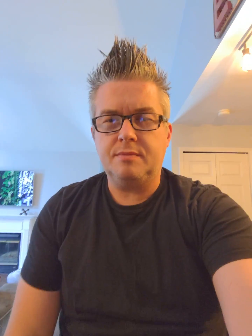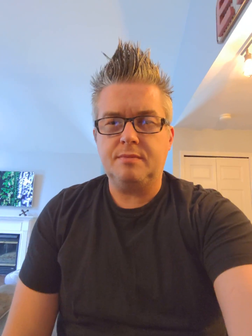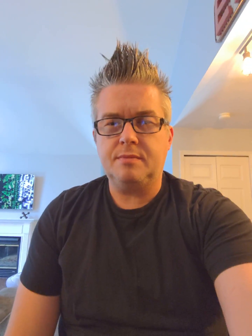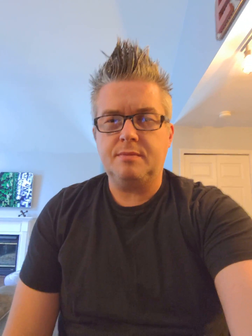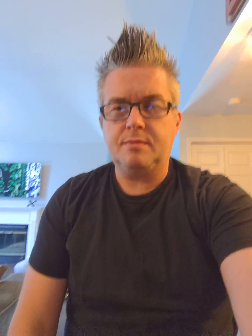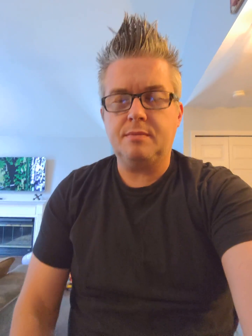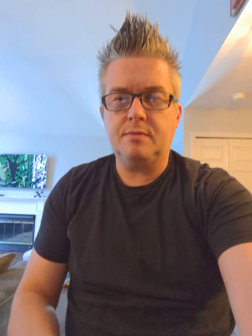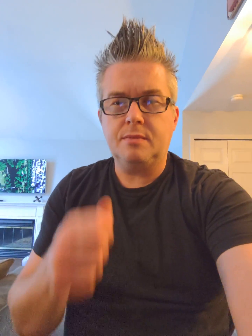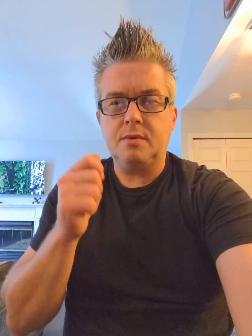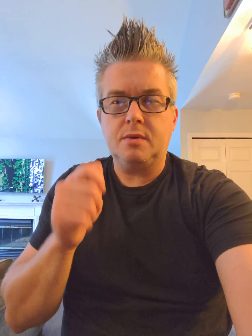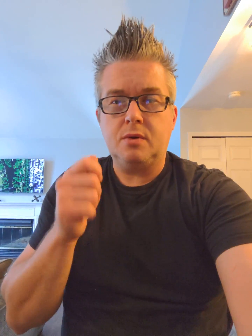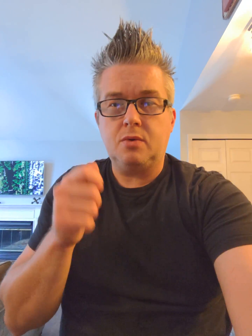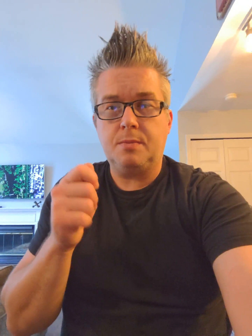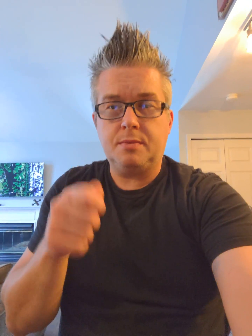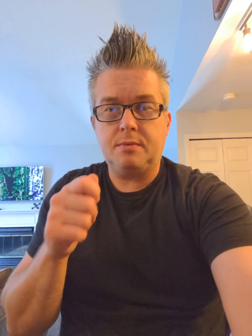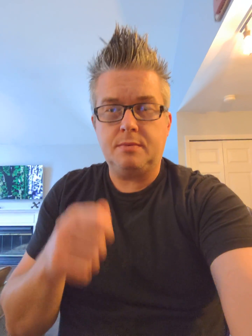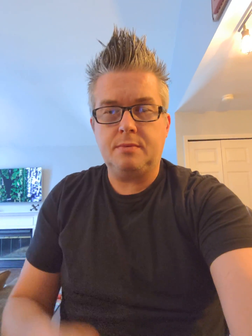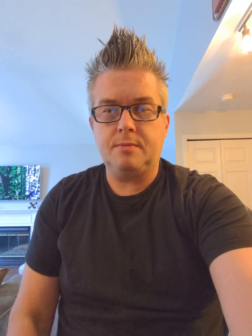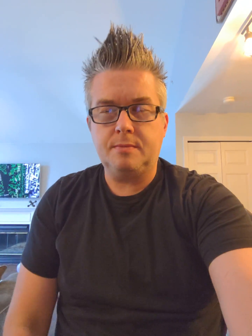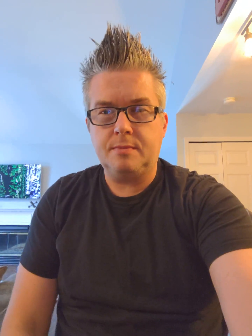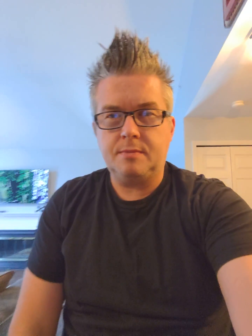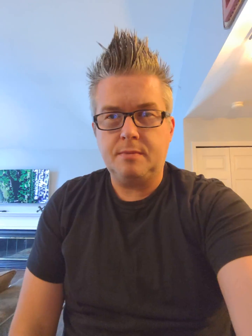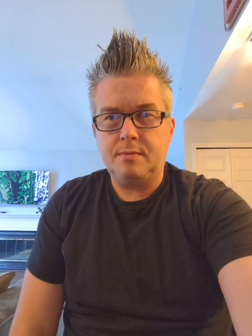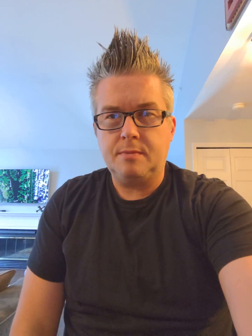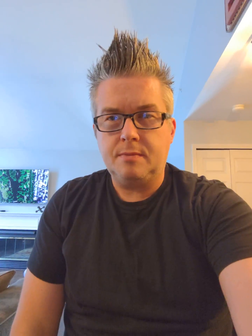cart